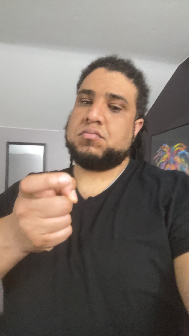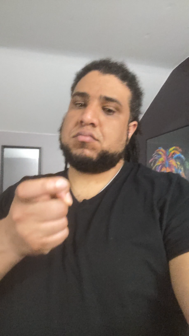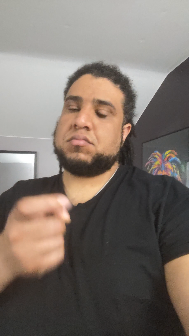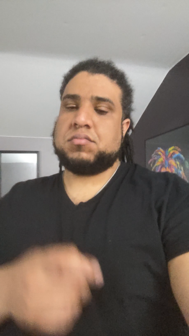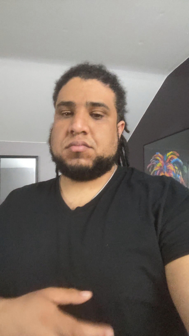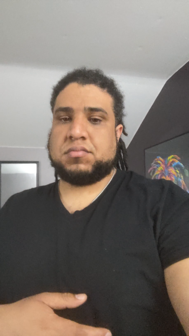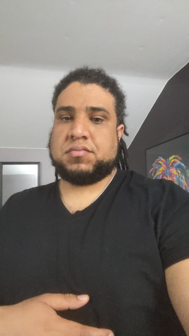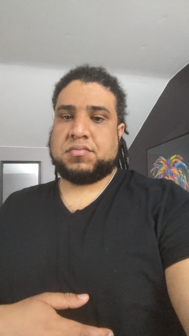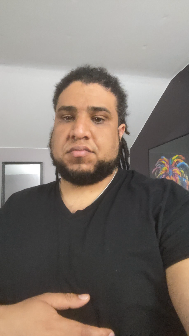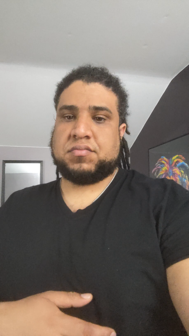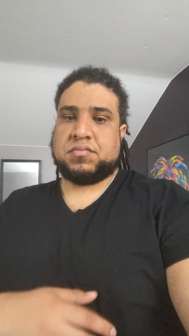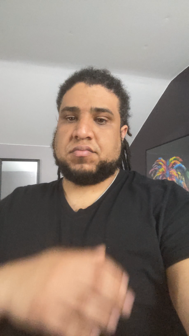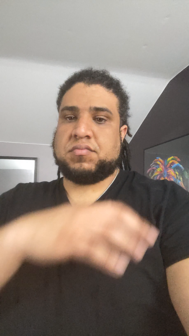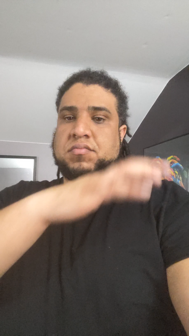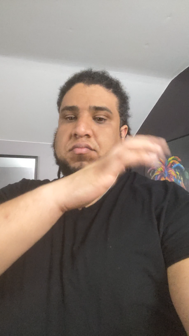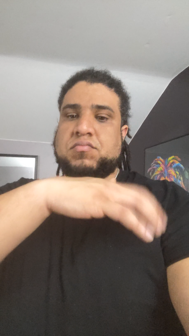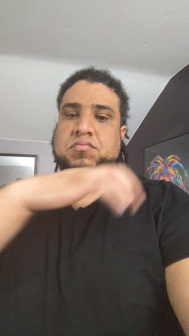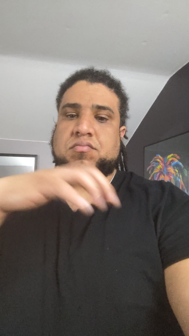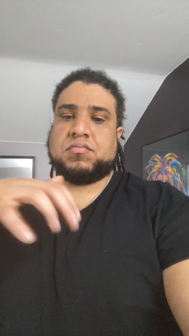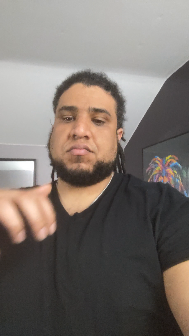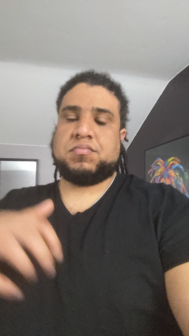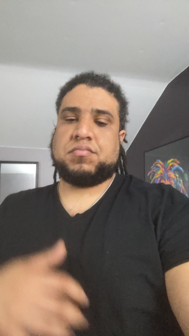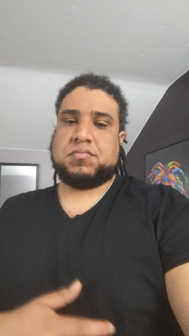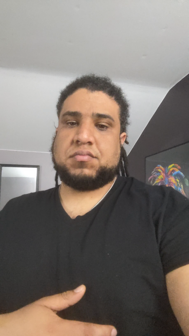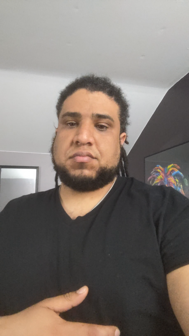grapes